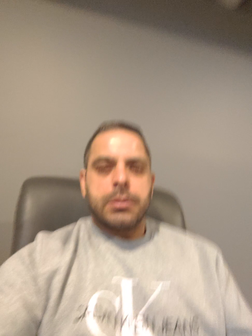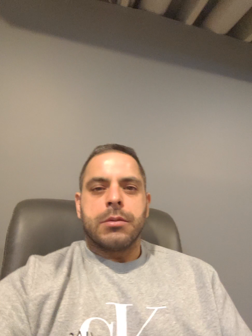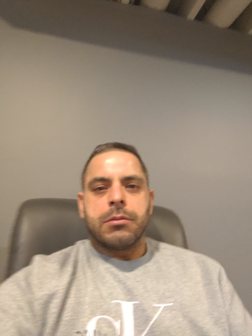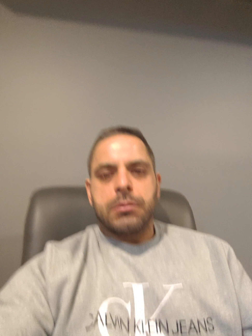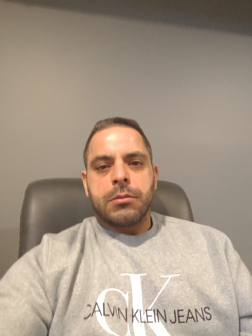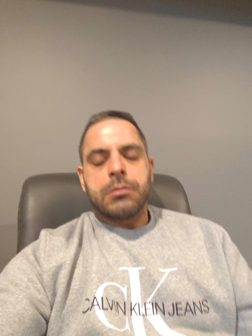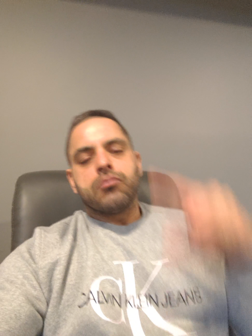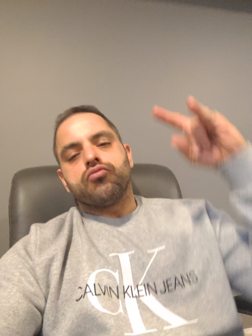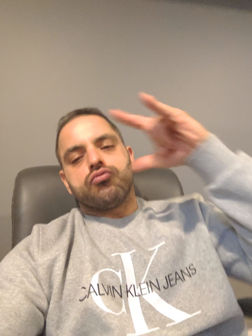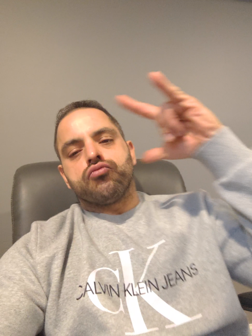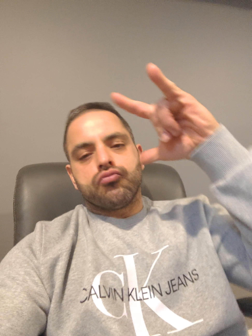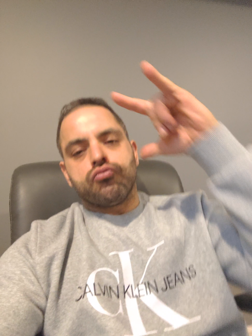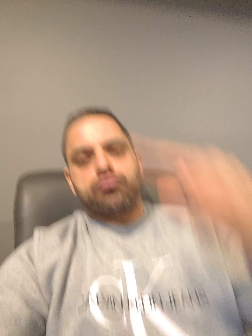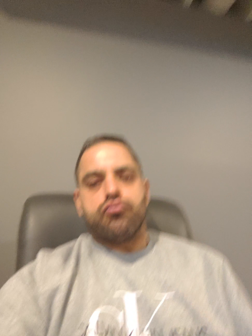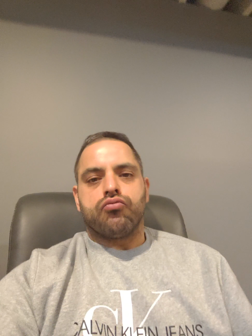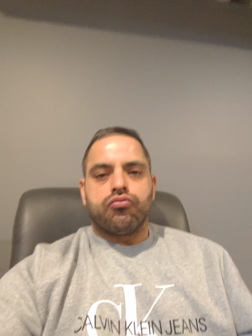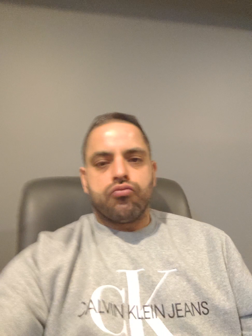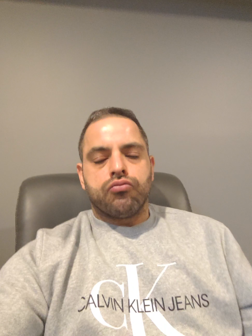airplane